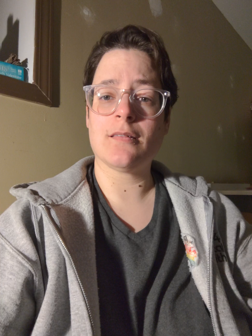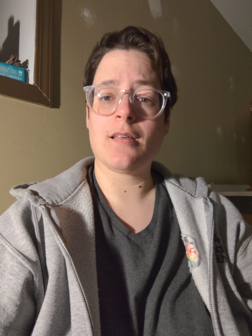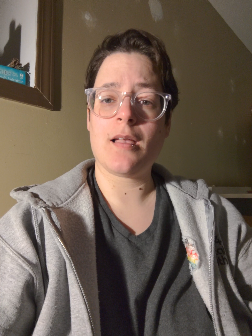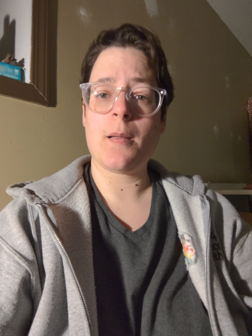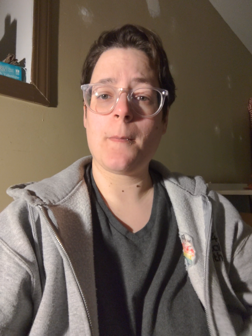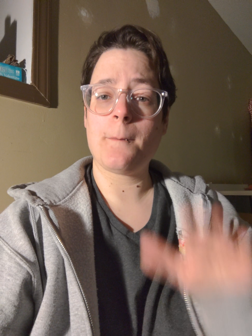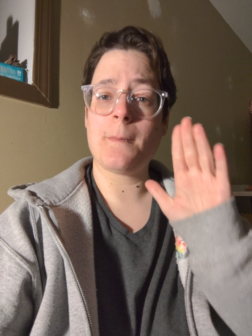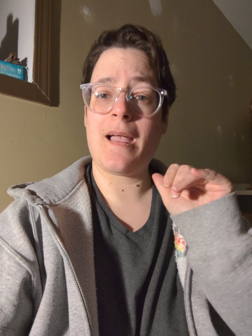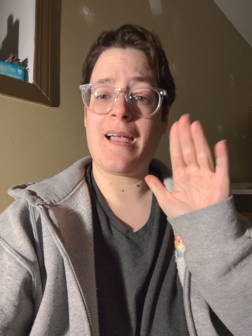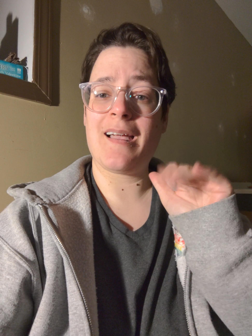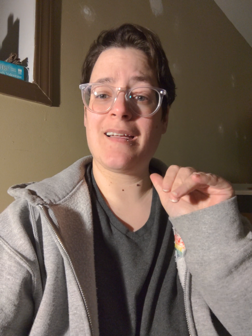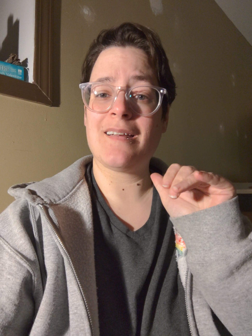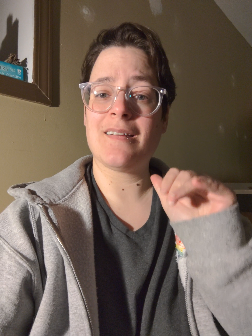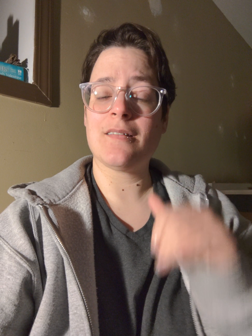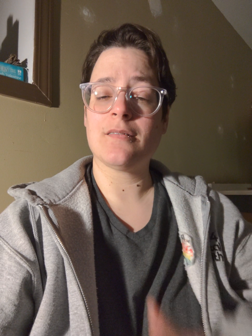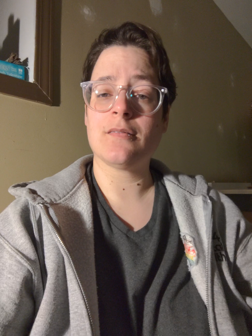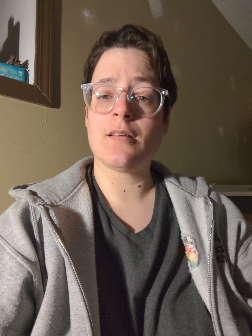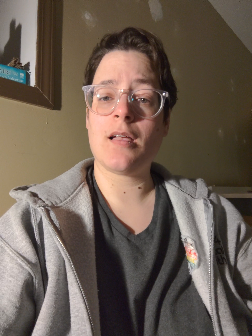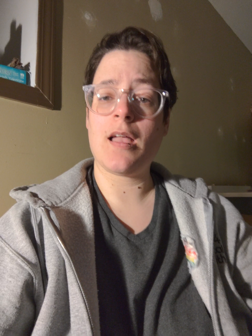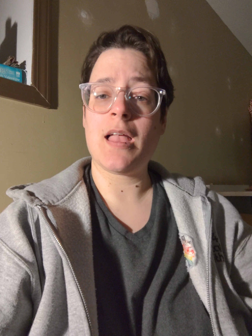bye